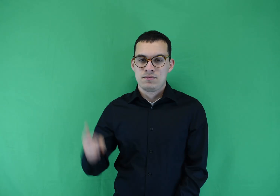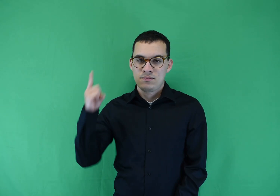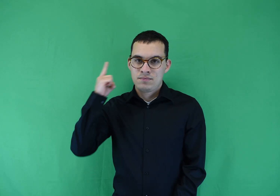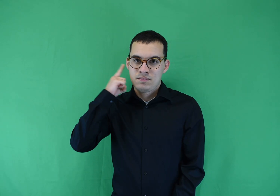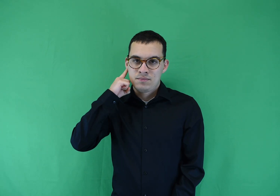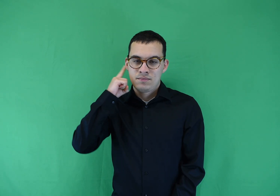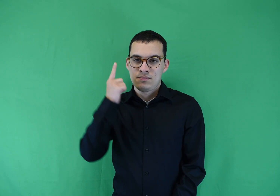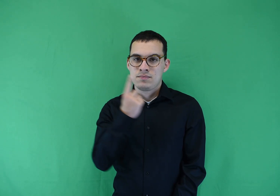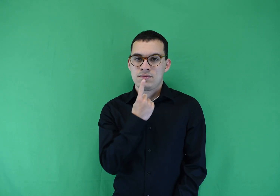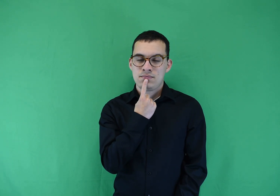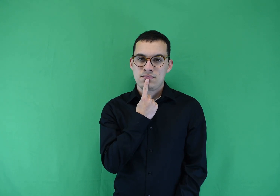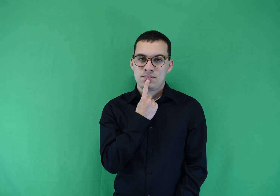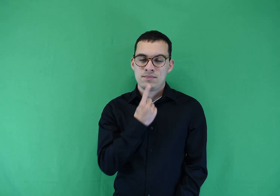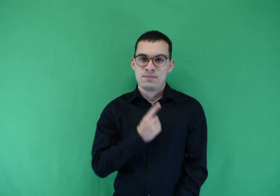sordo